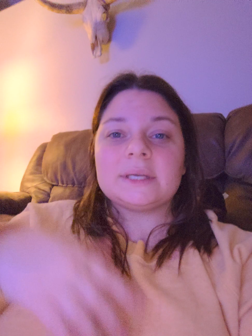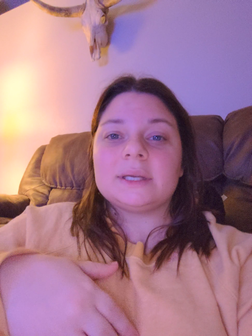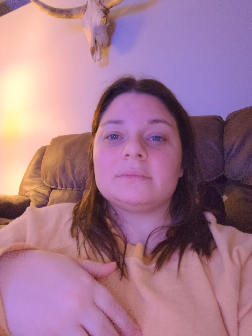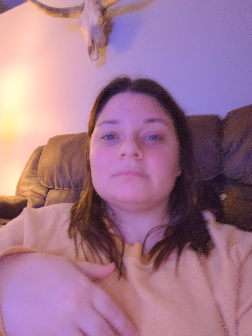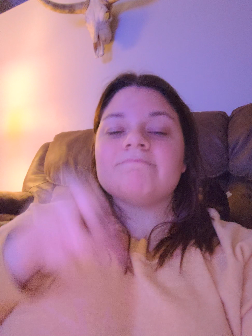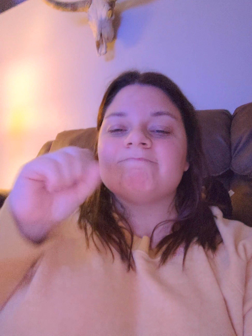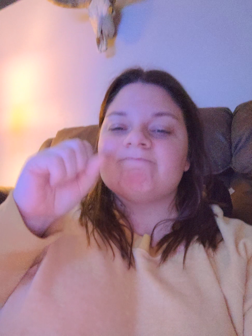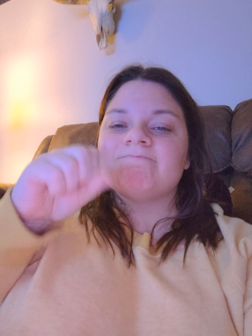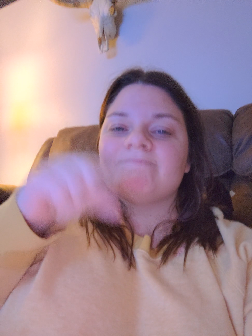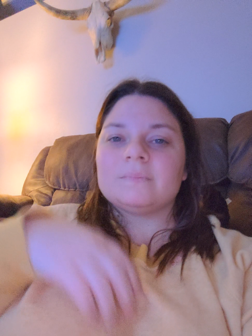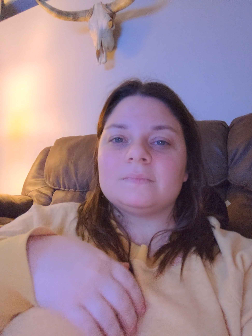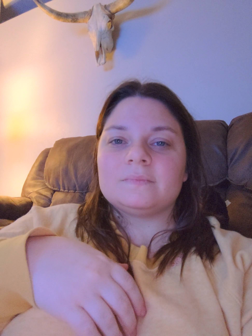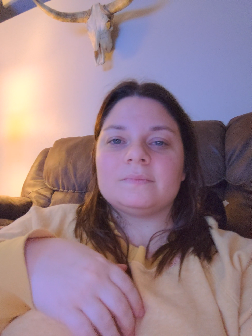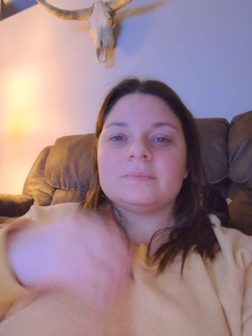yes